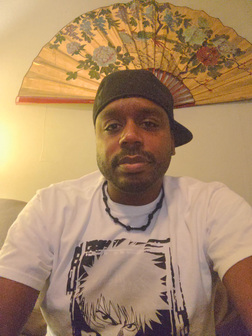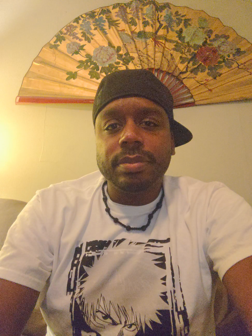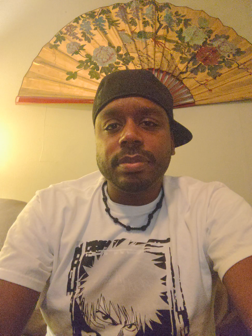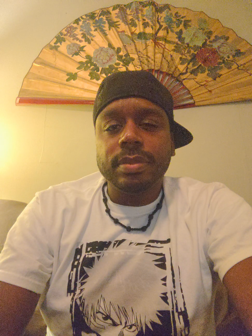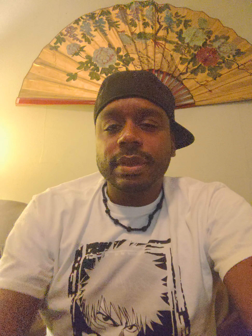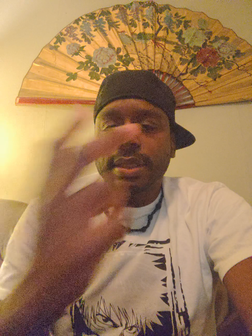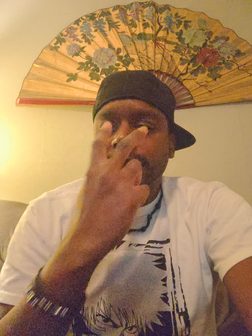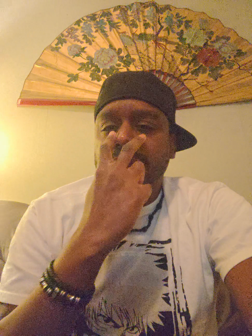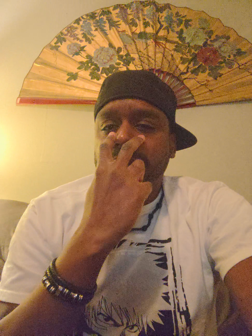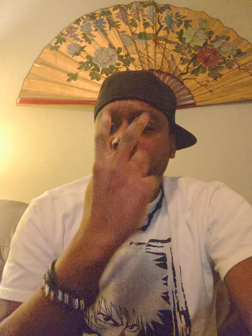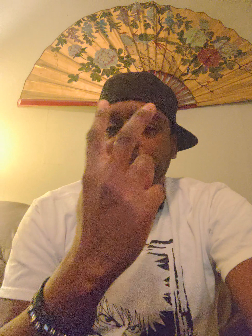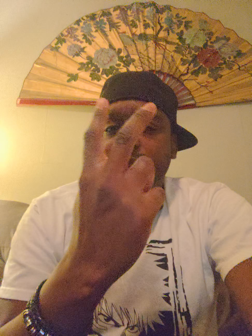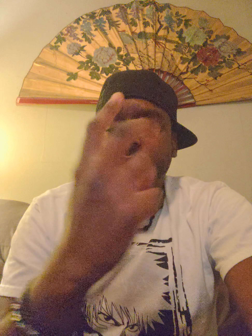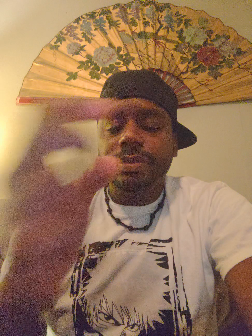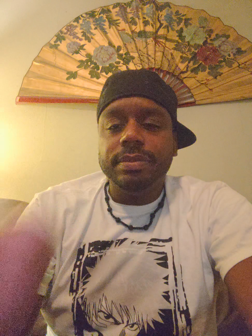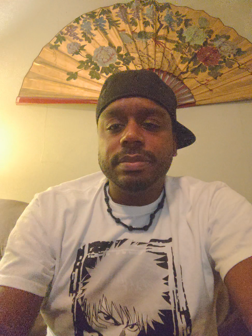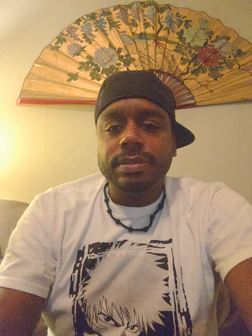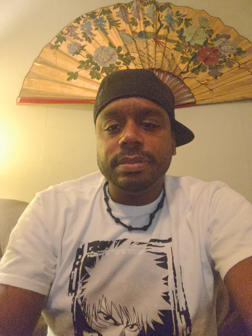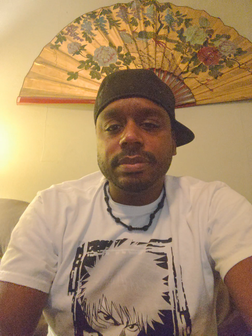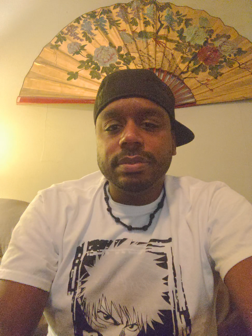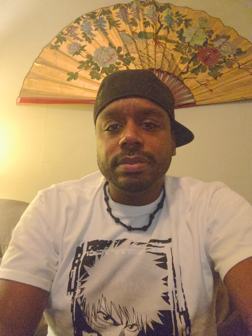see